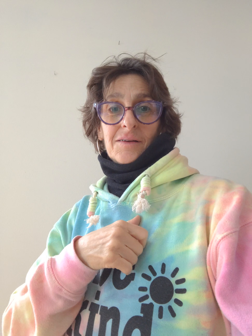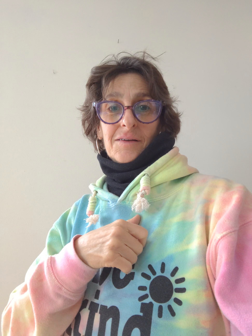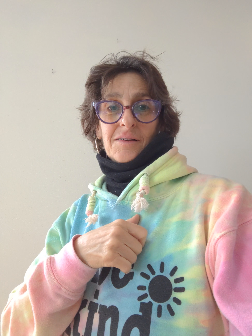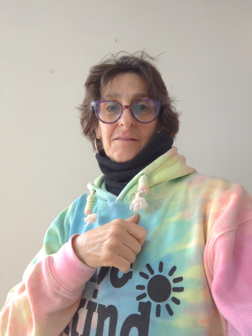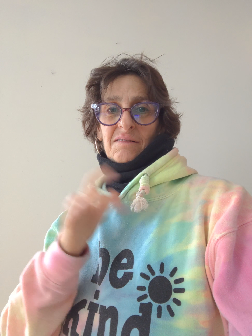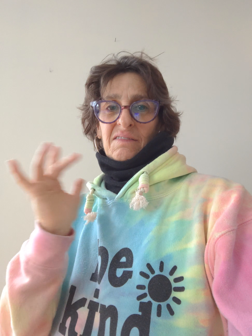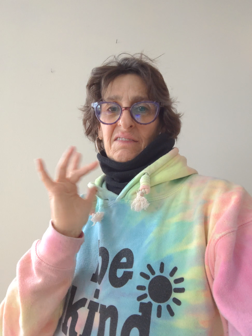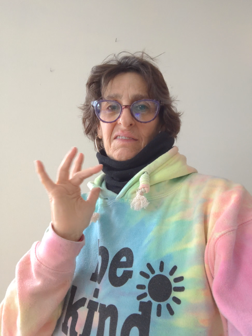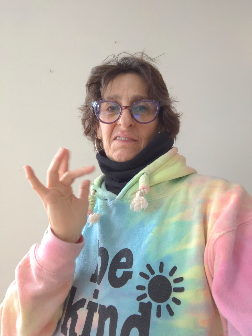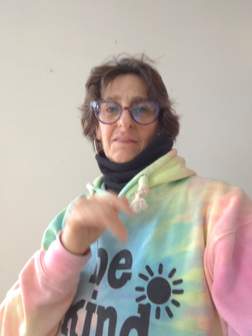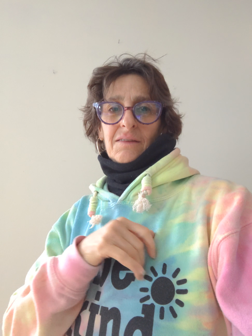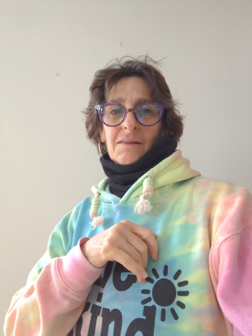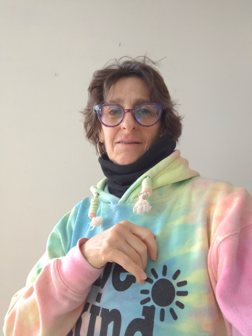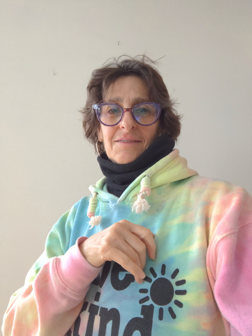yucky